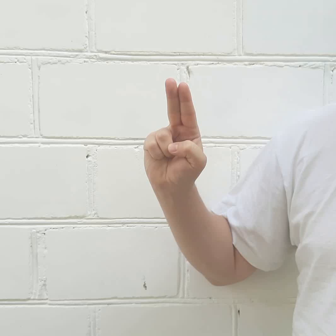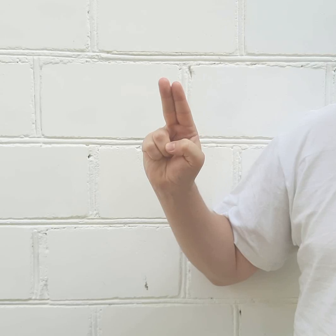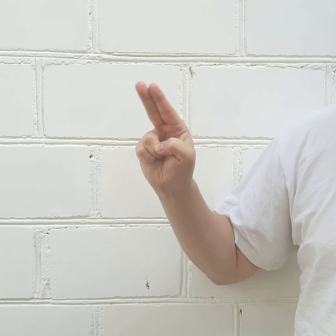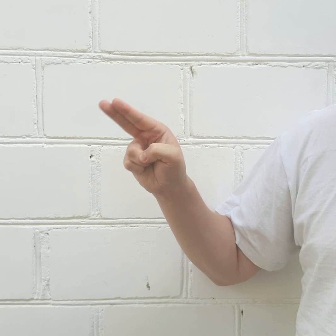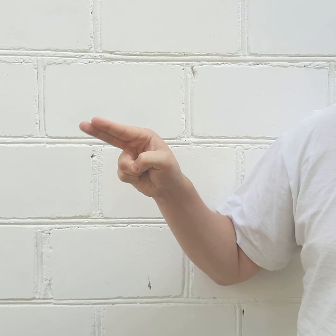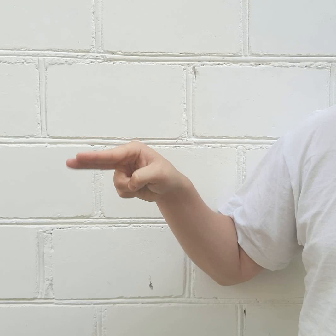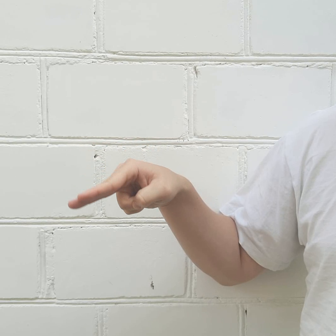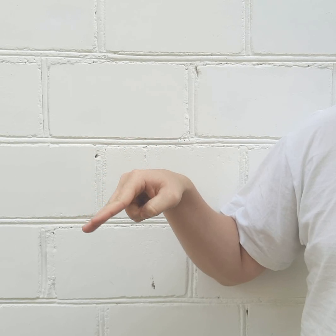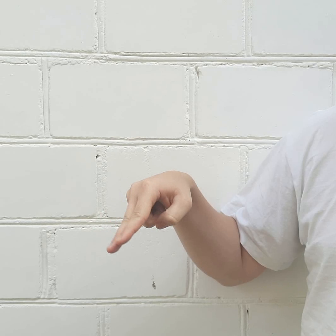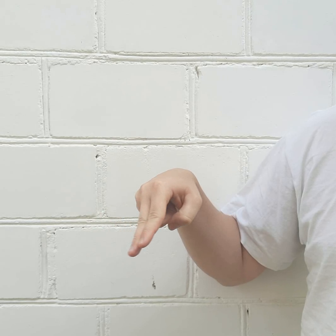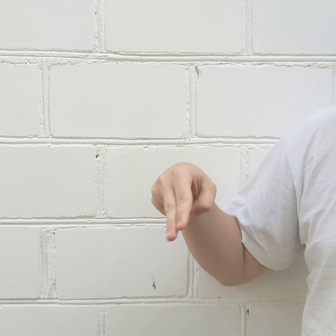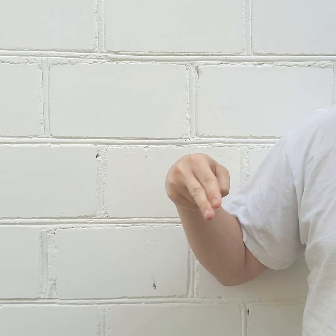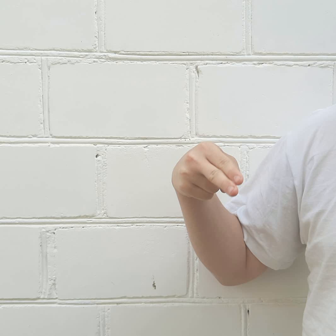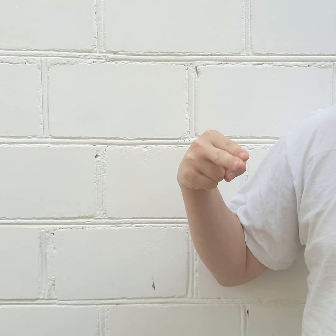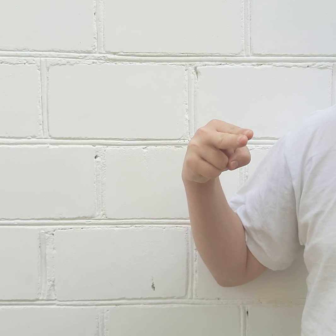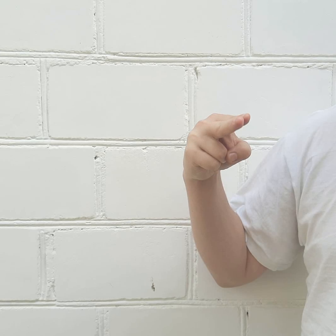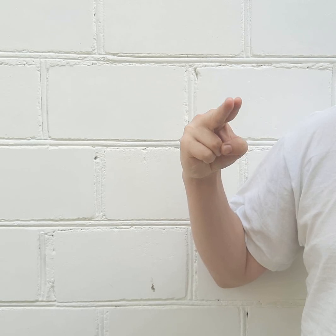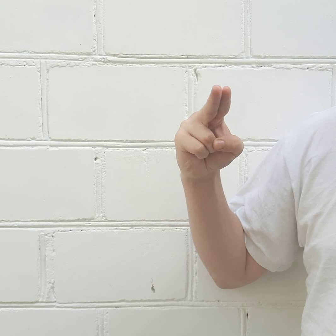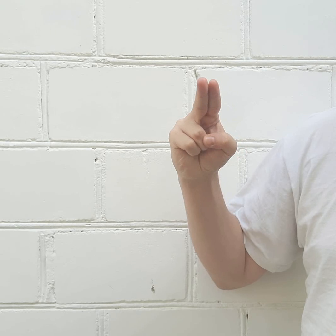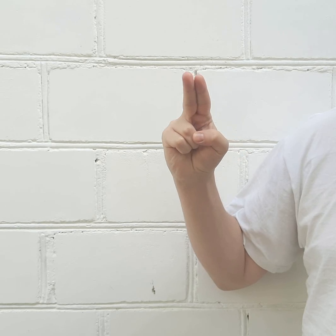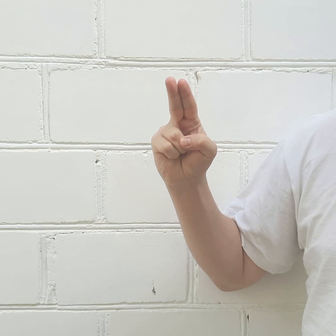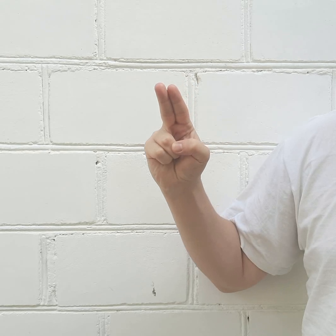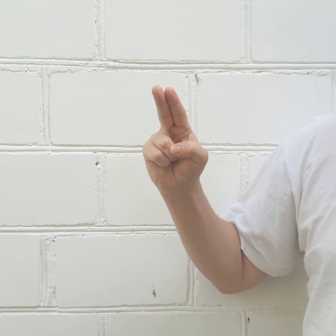Д